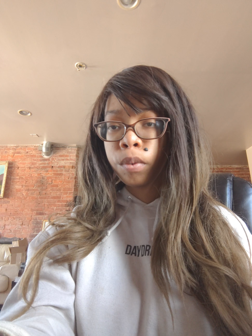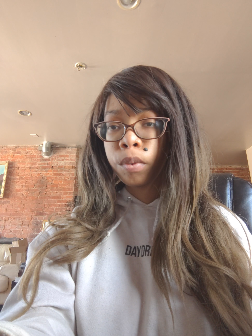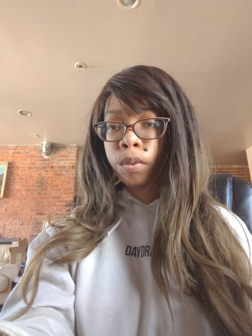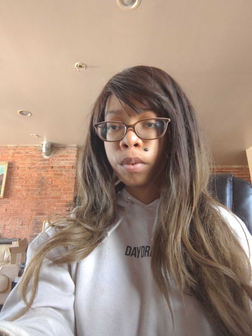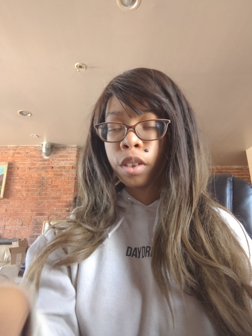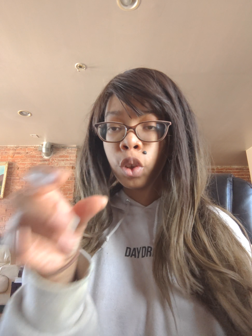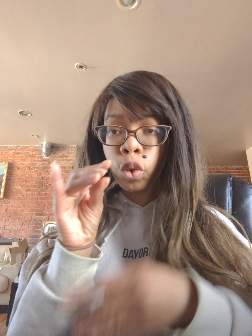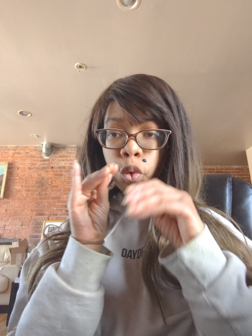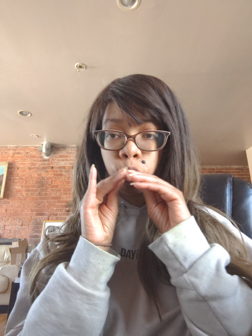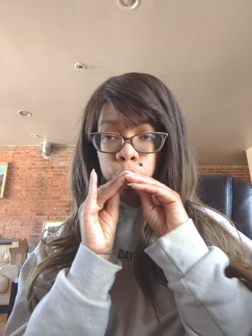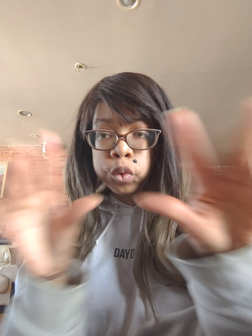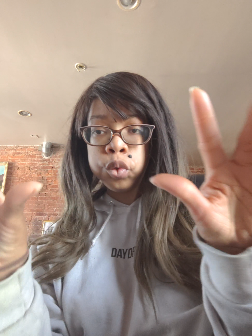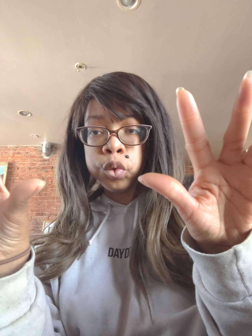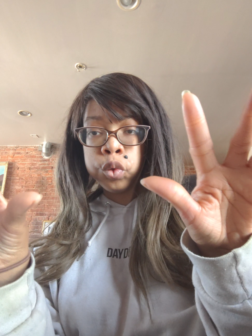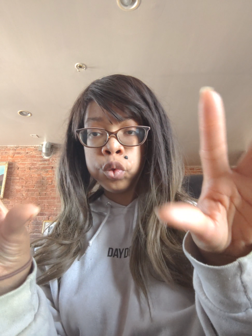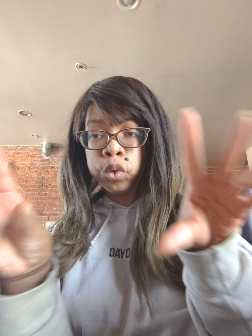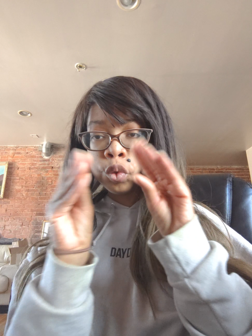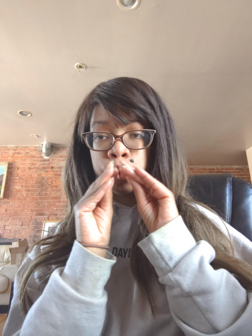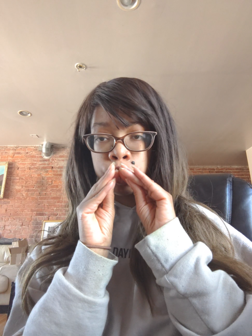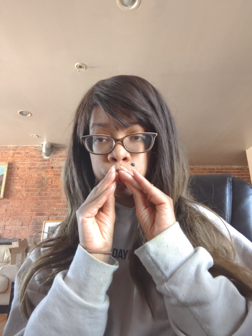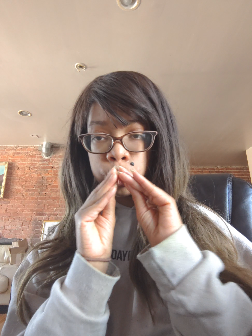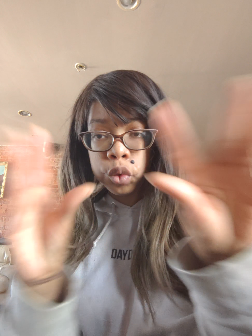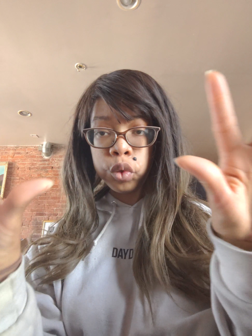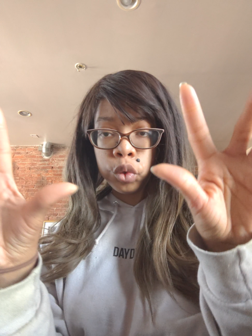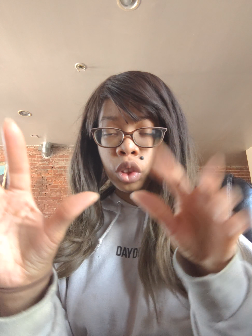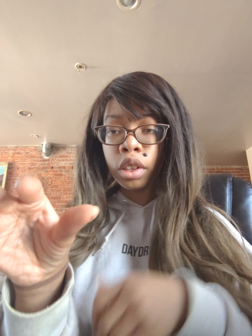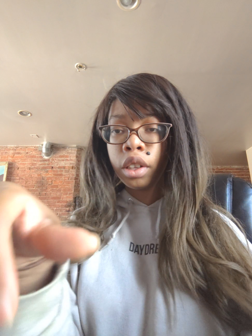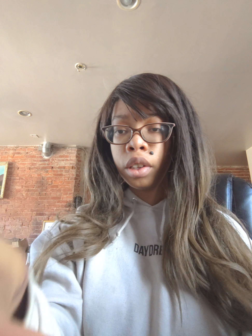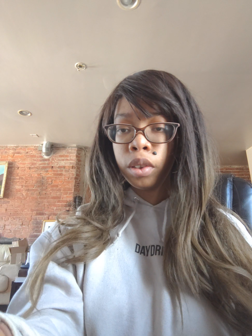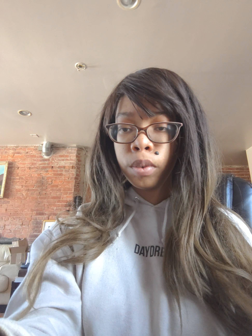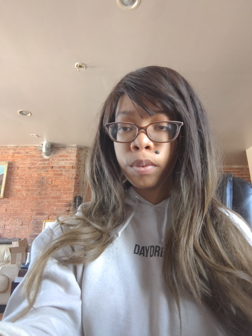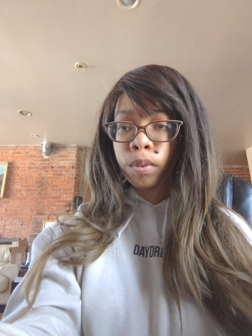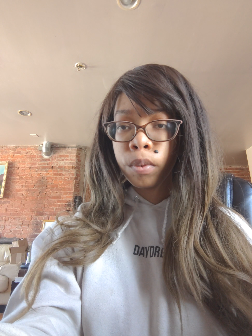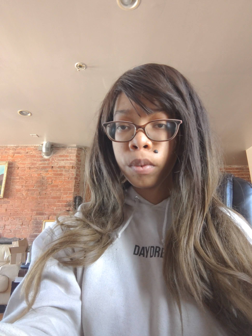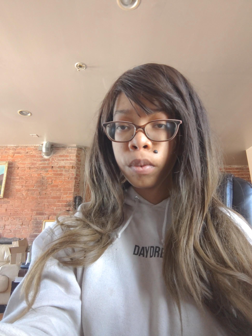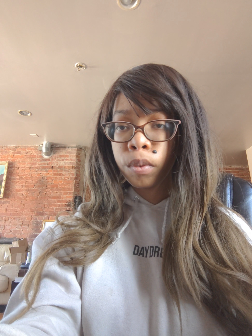blow